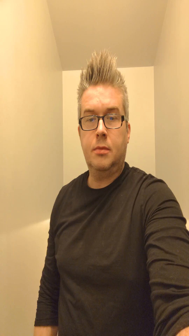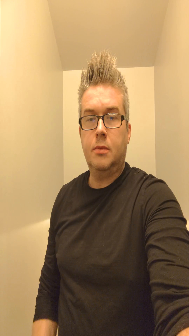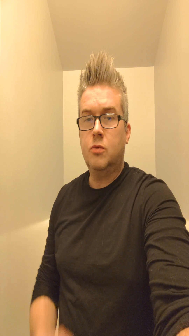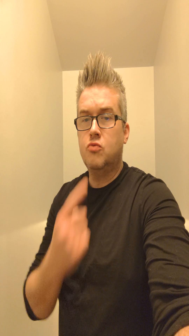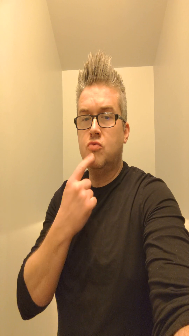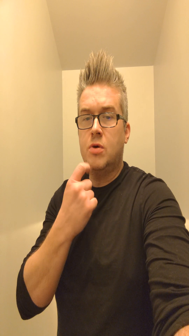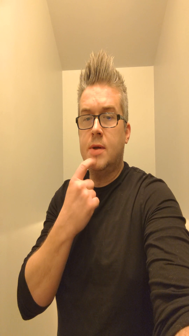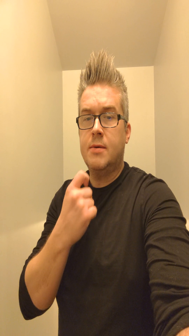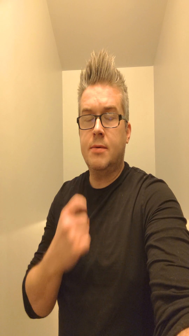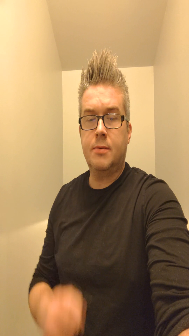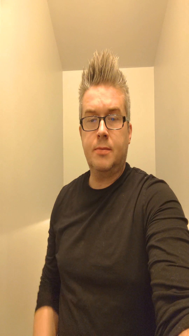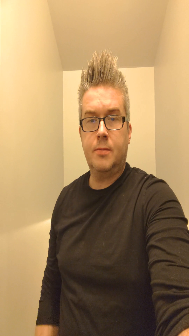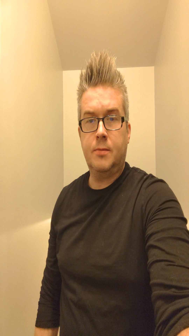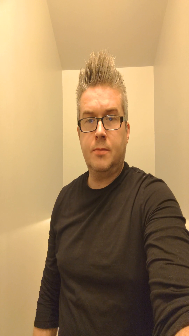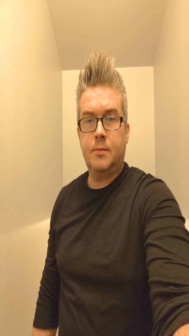red